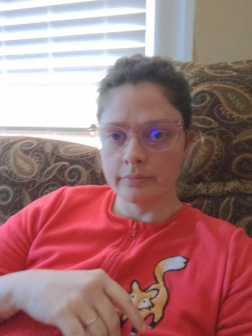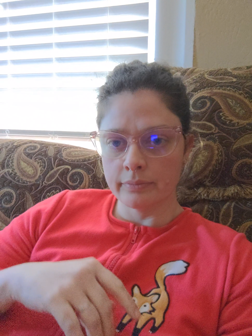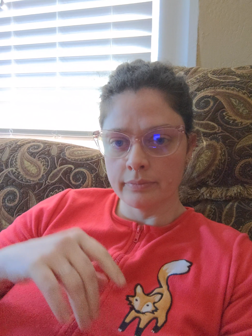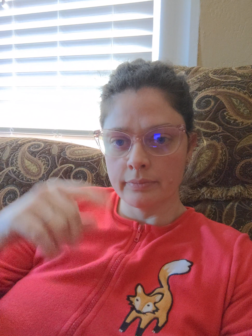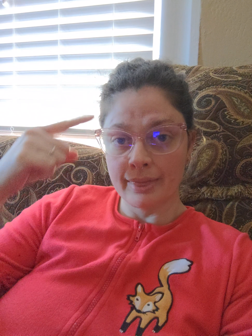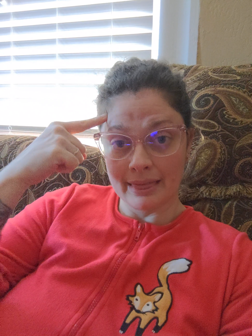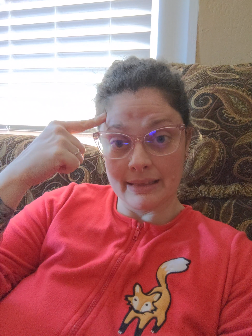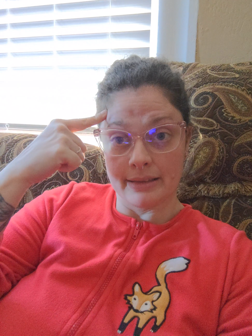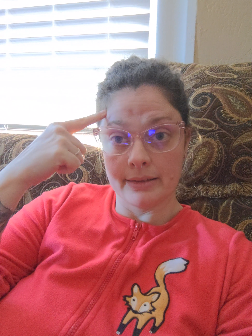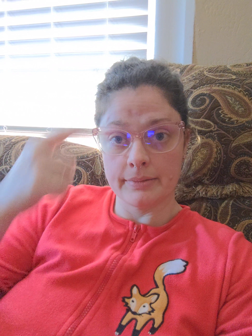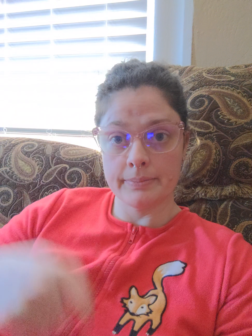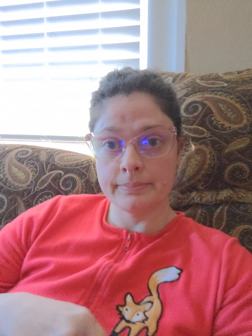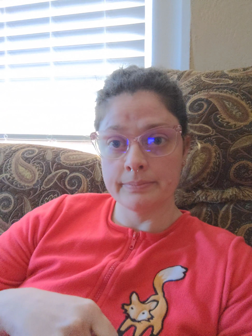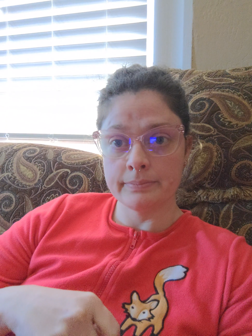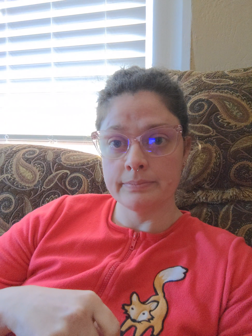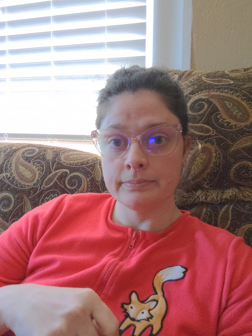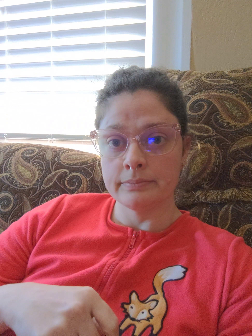think